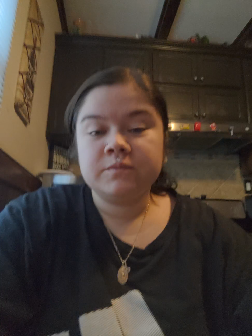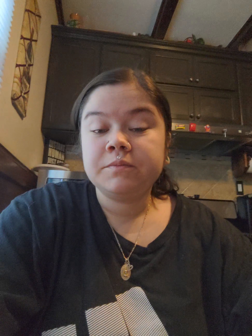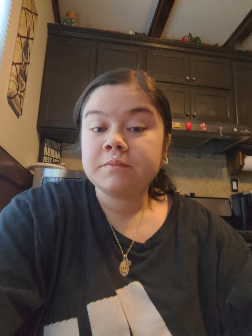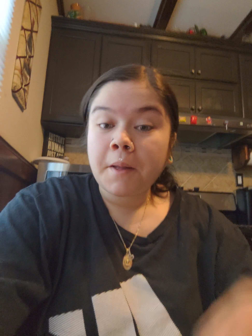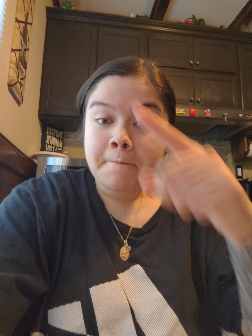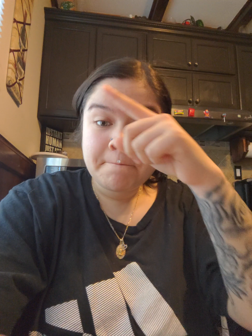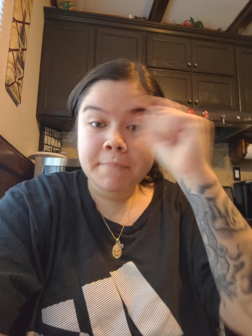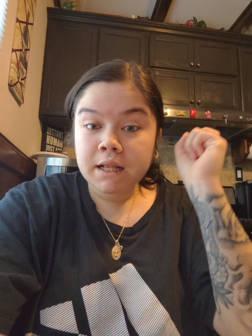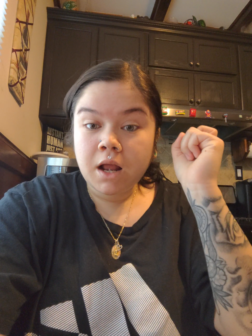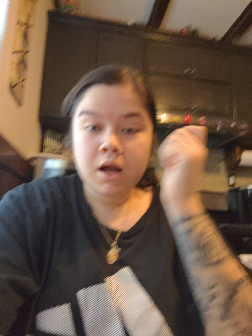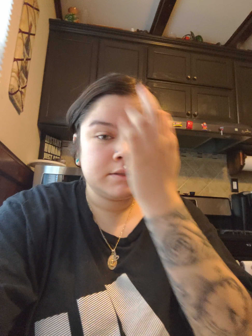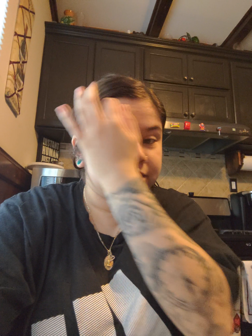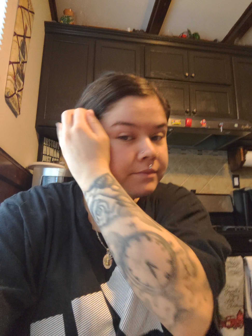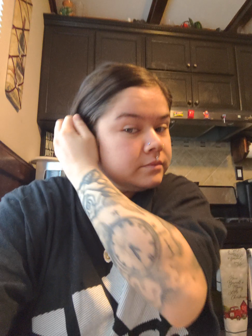because